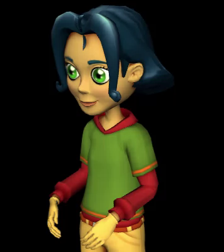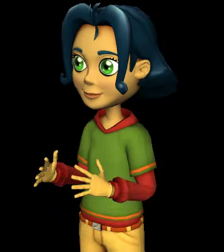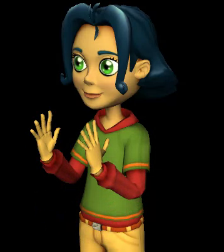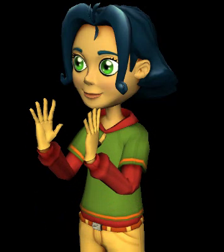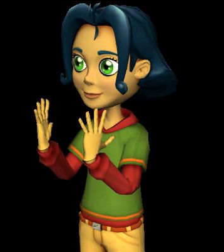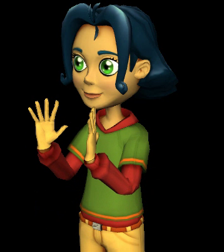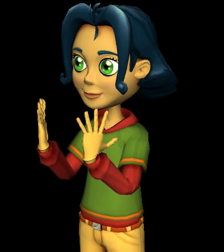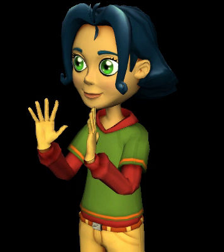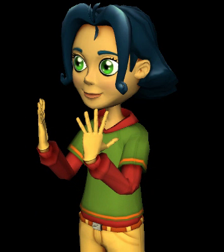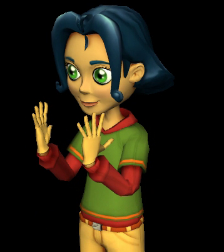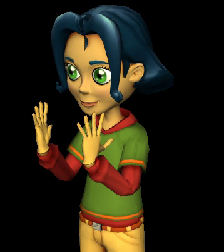أحسنت